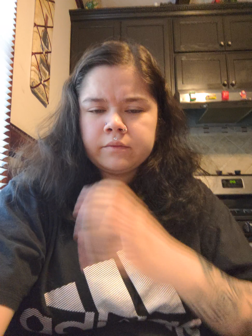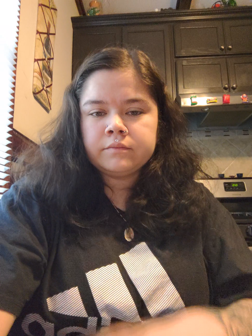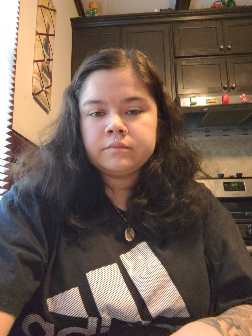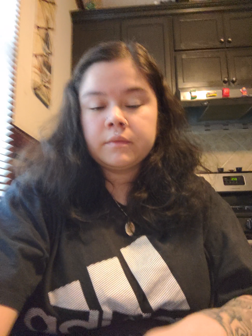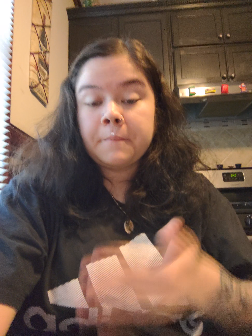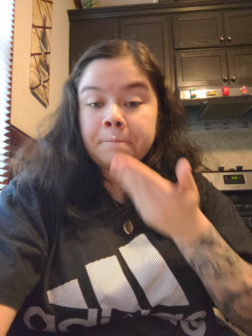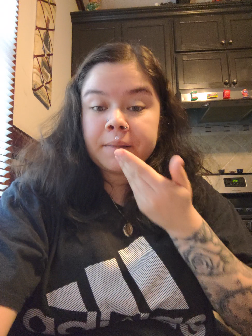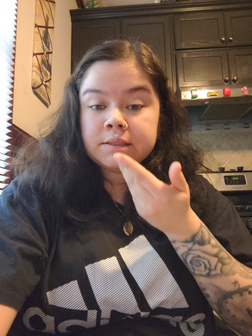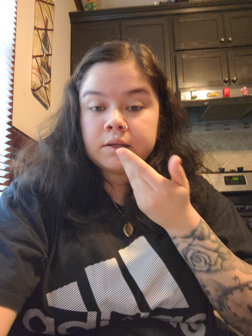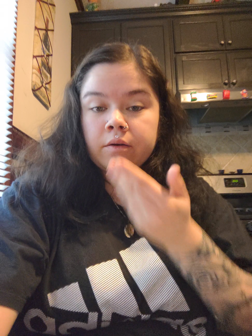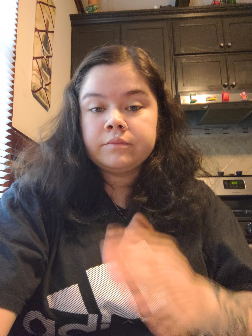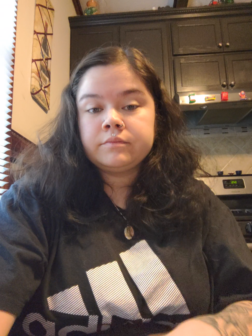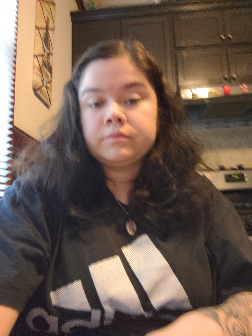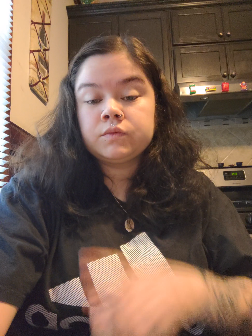pizza